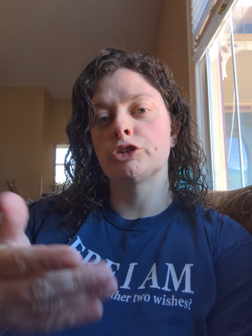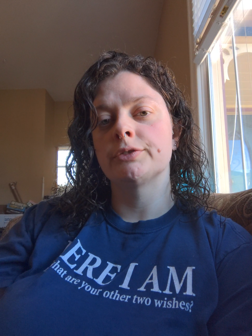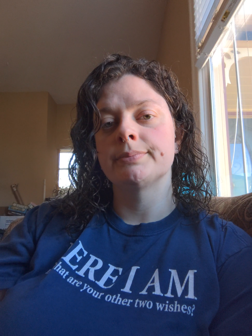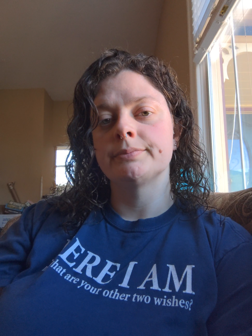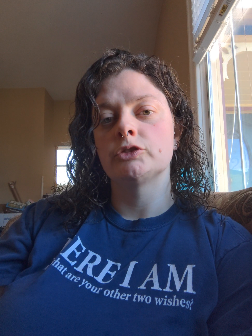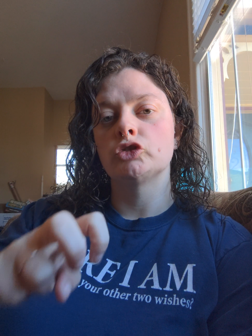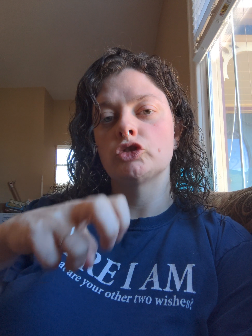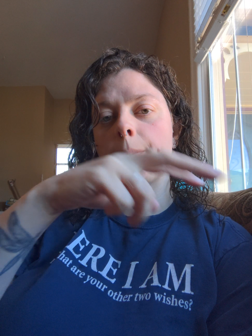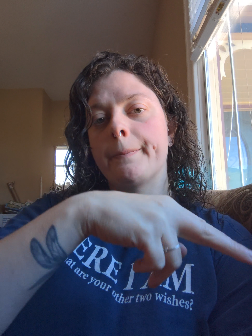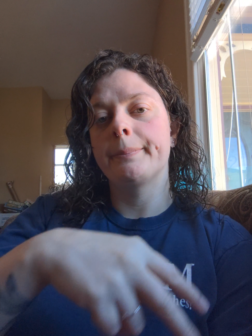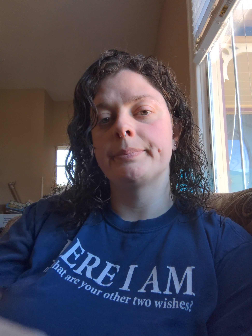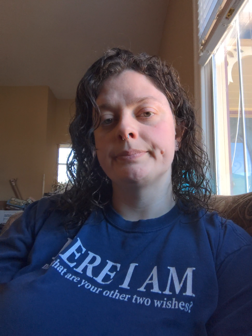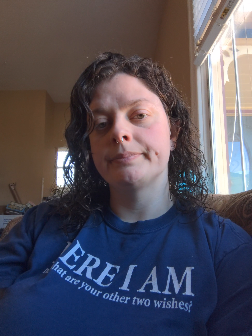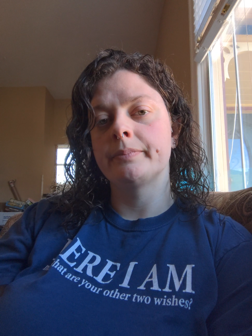jump